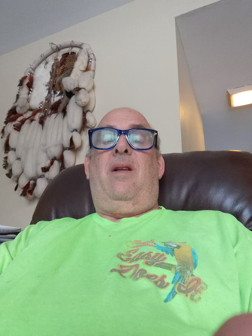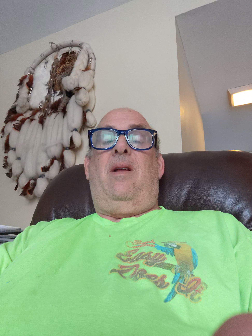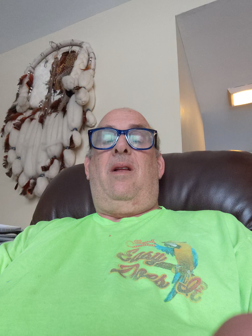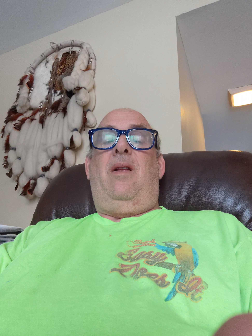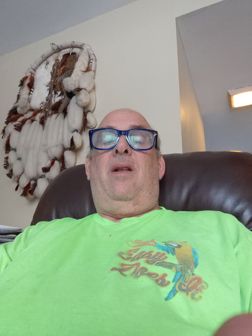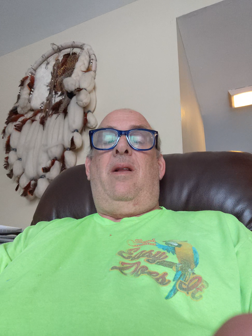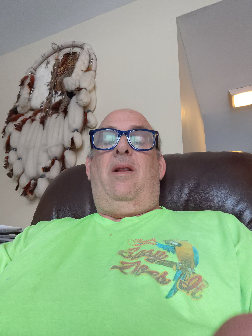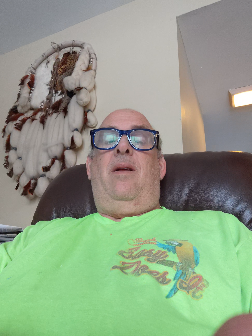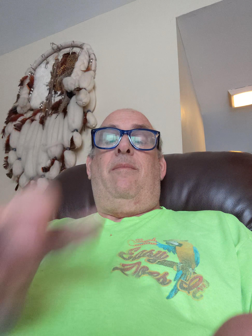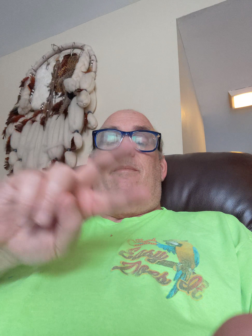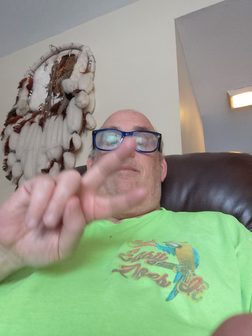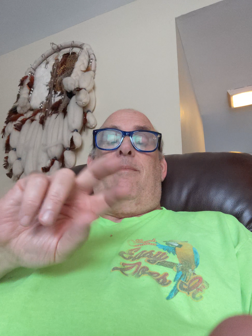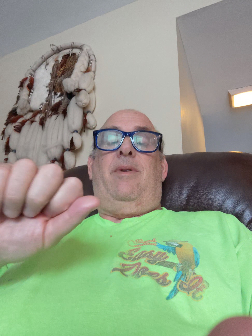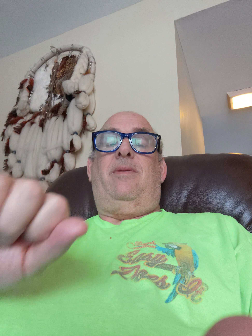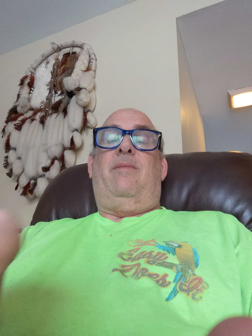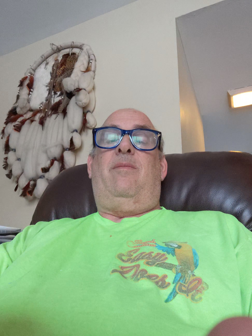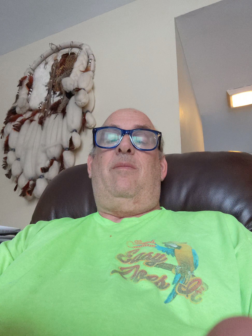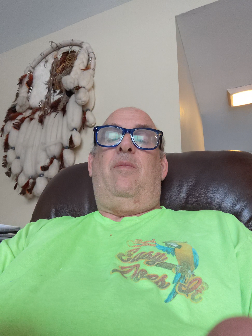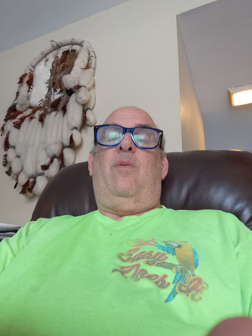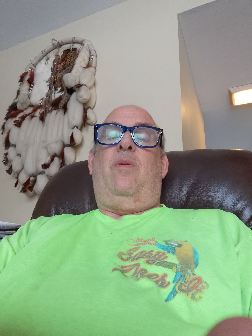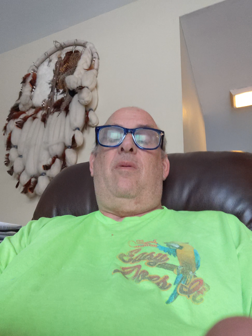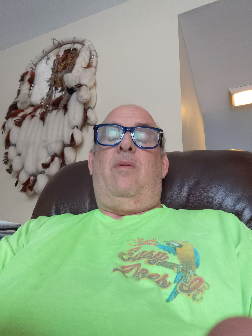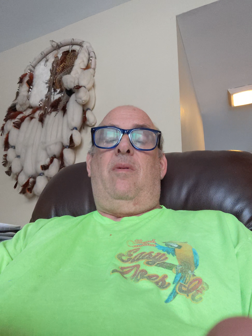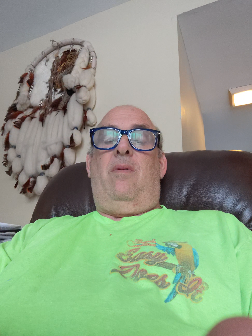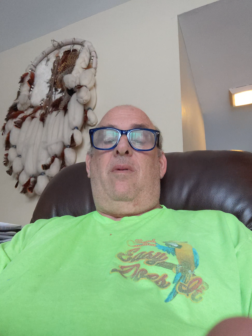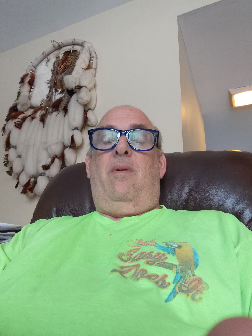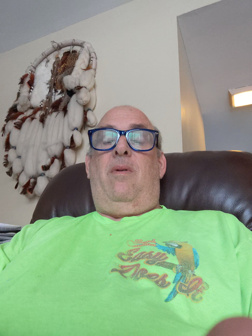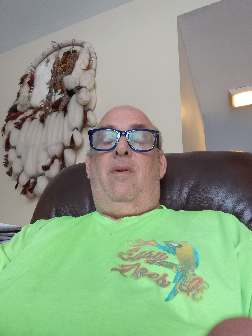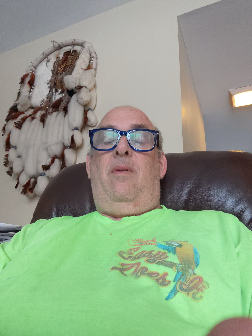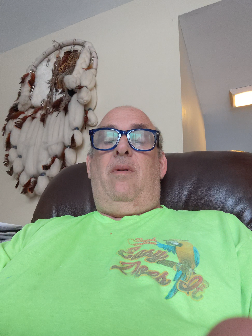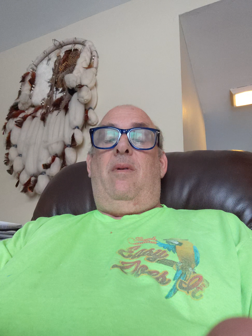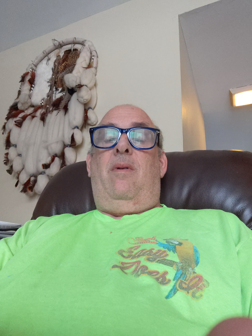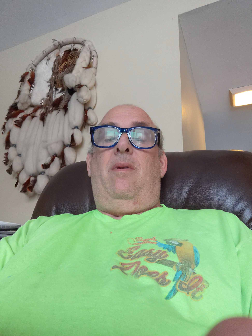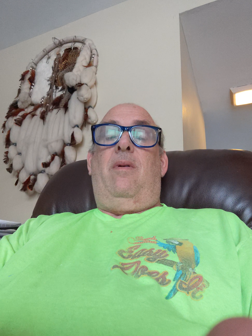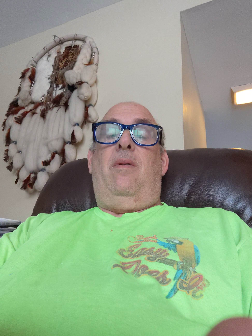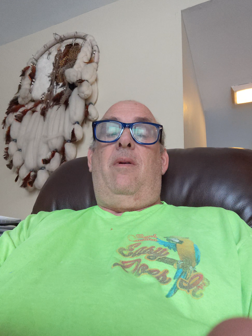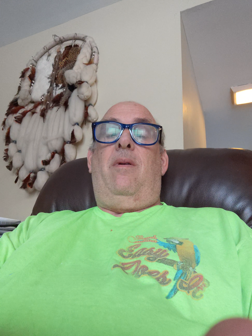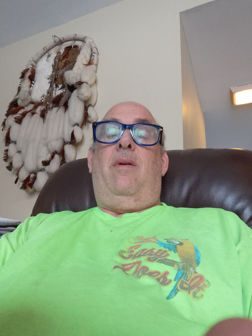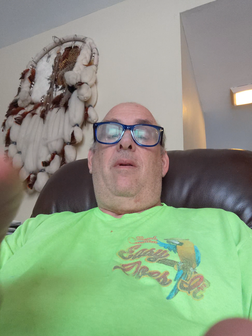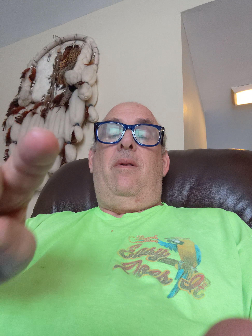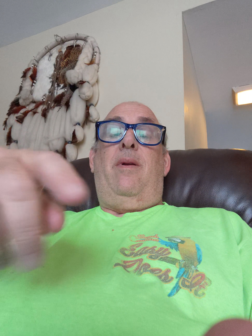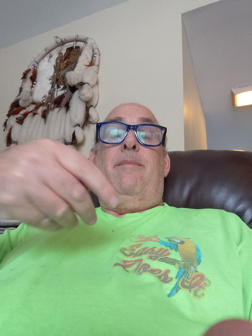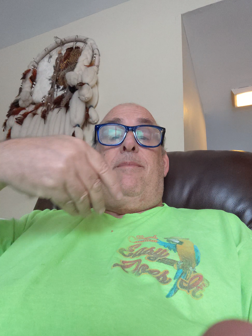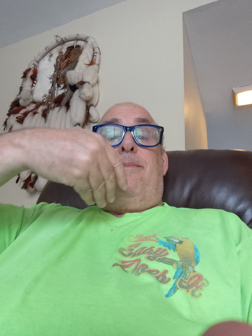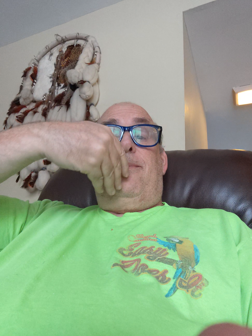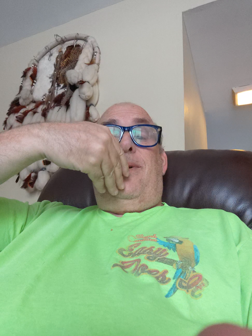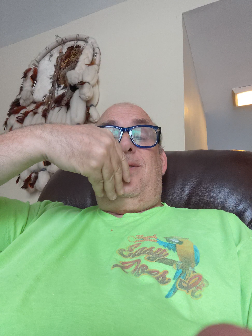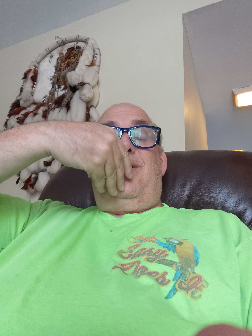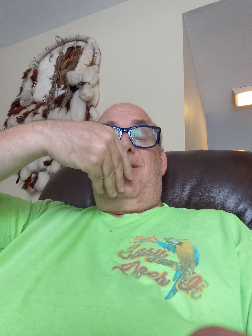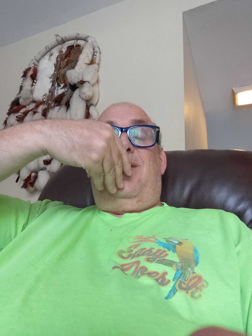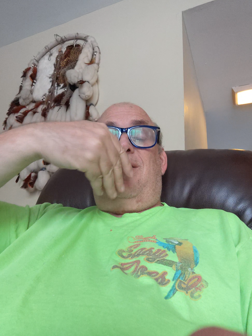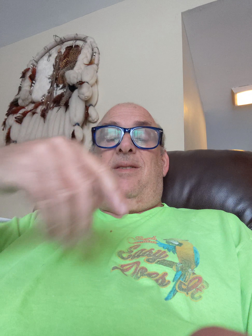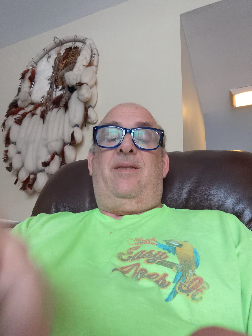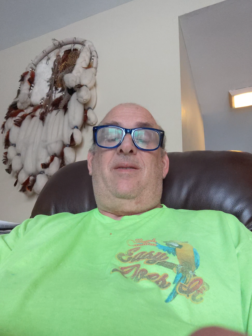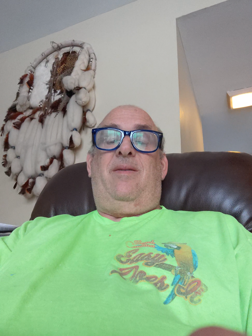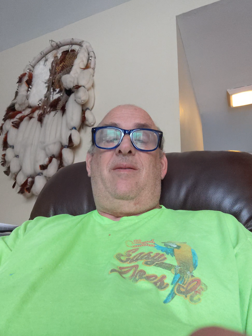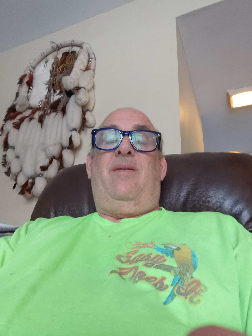pizza